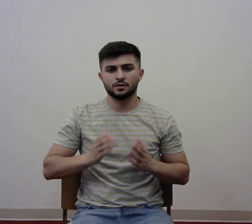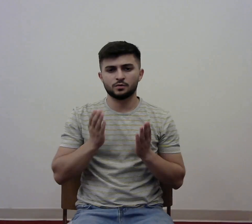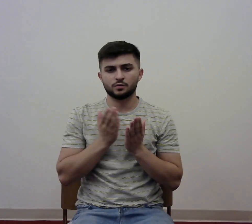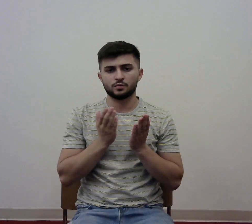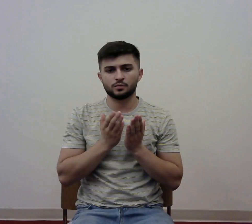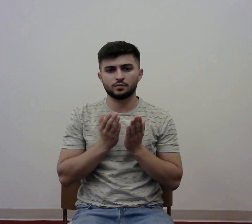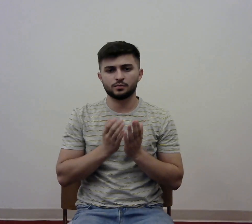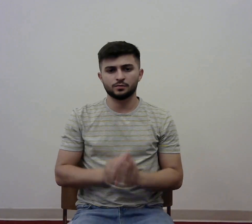oxumaq